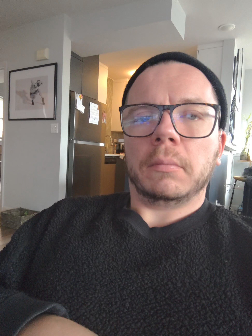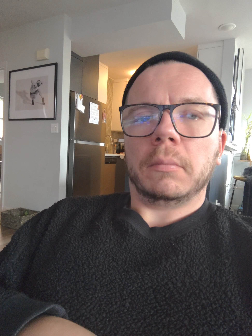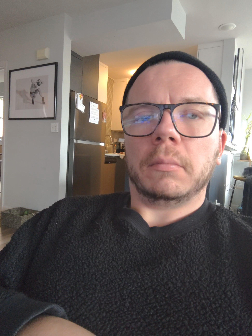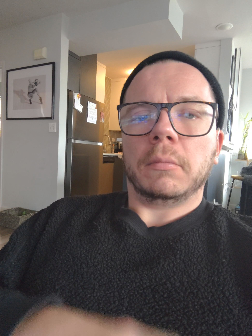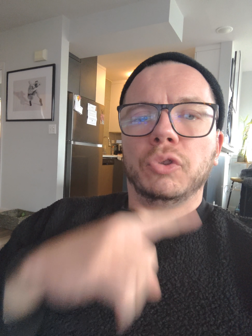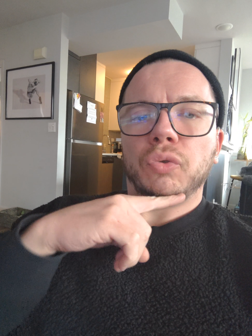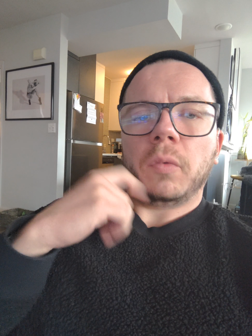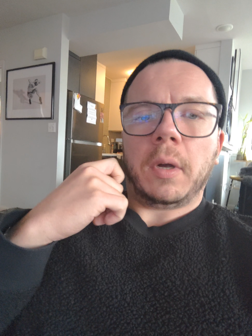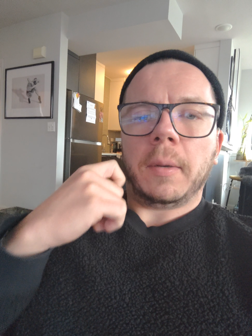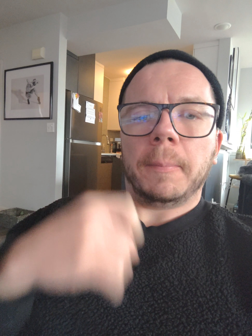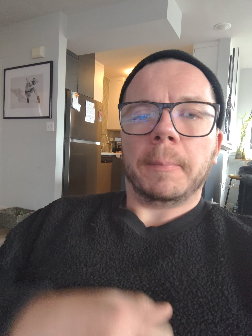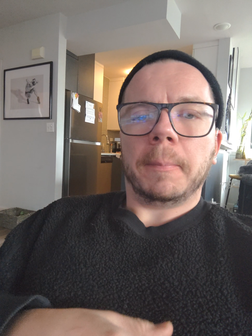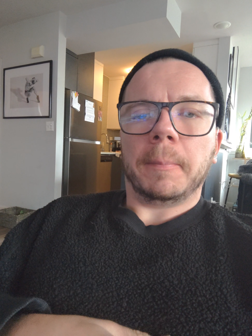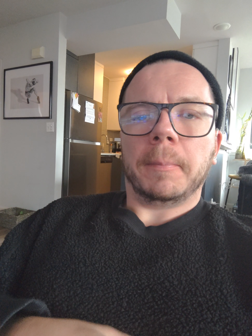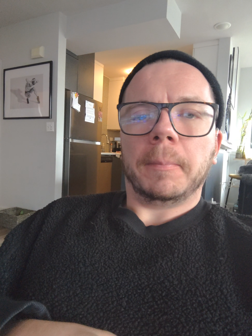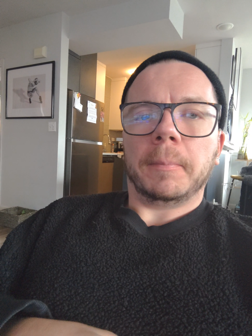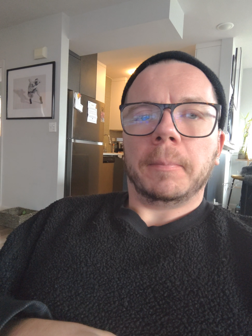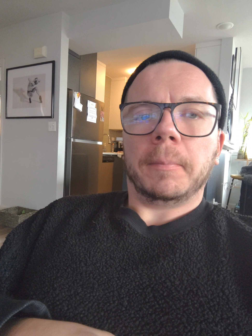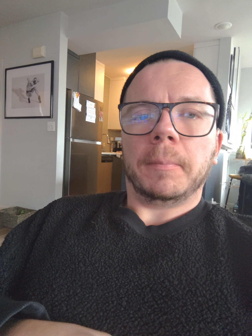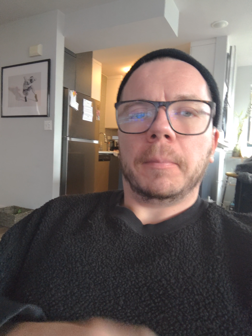dry